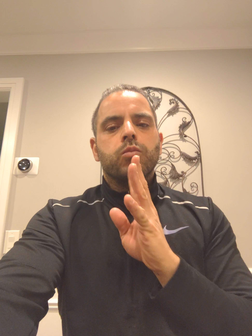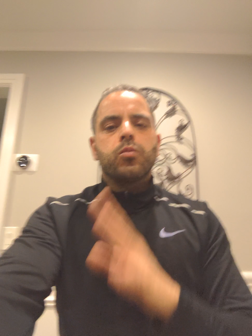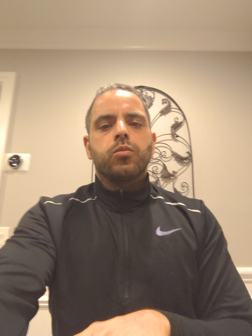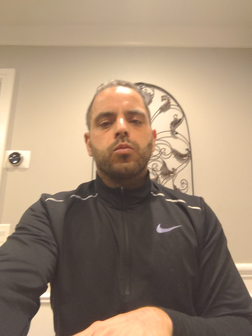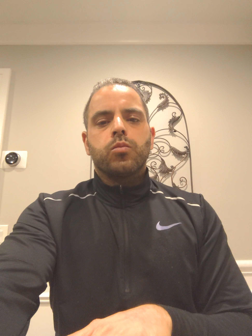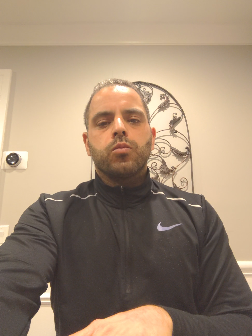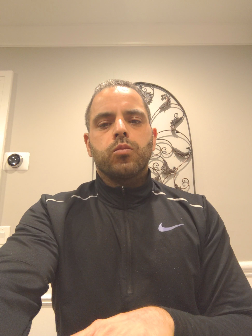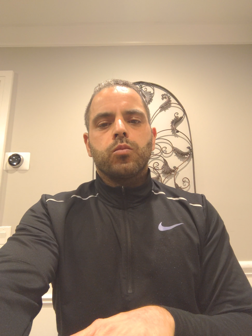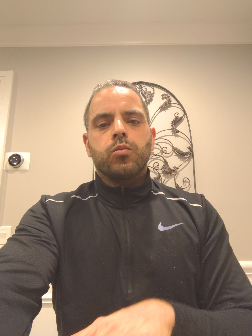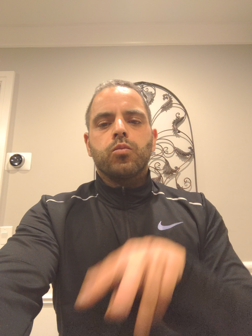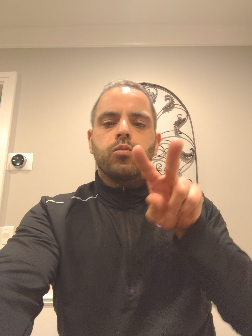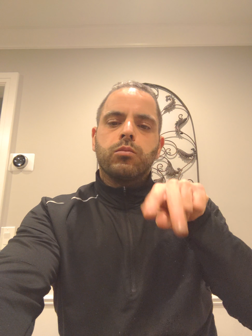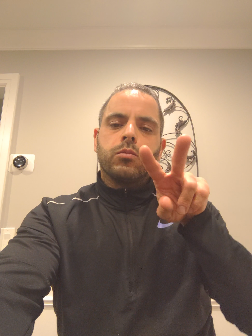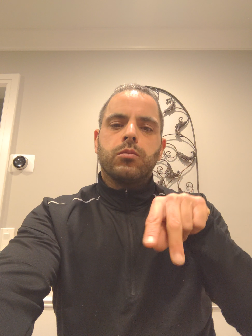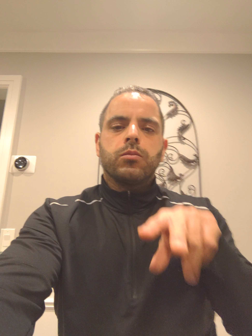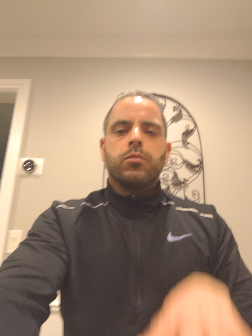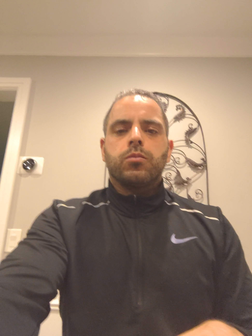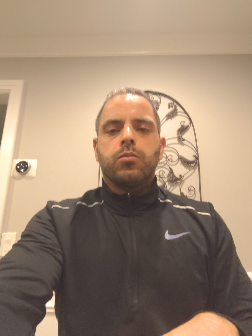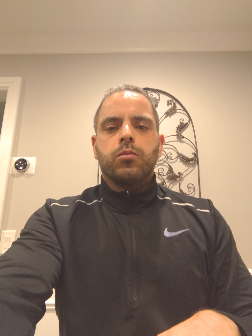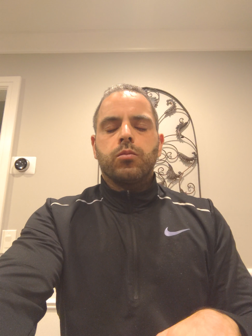read